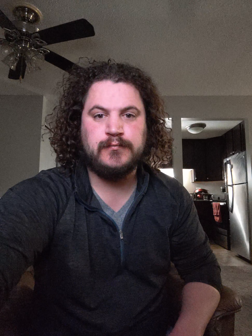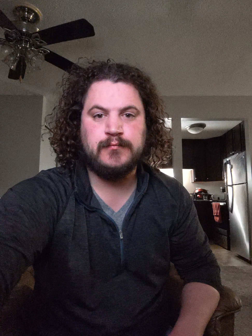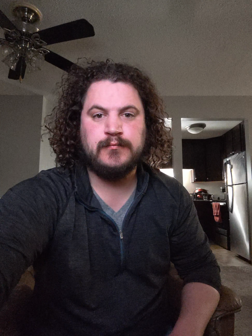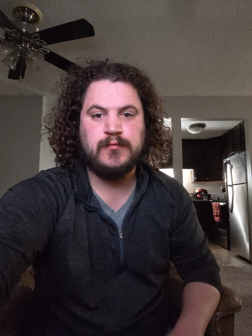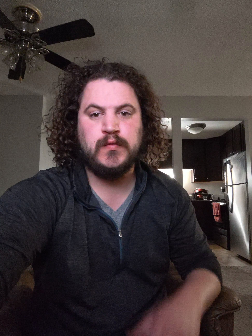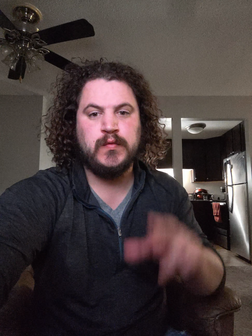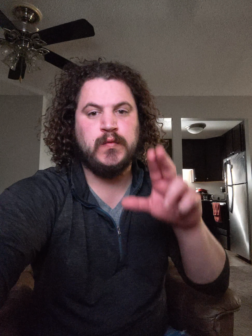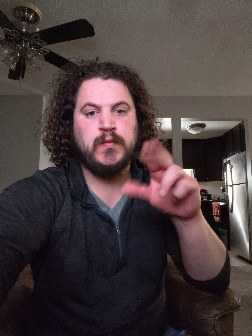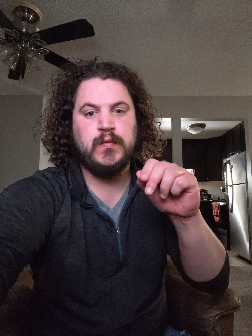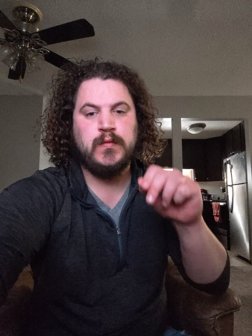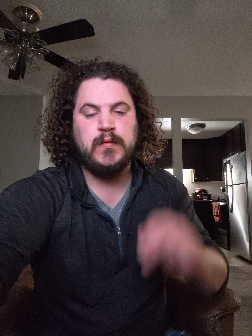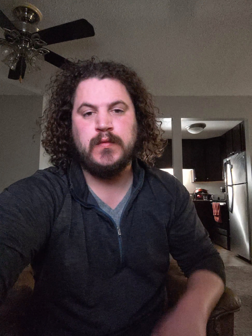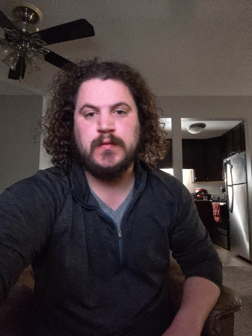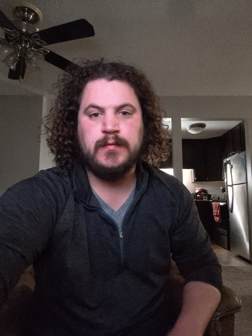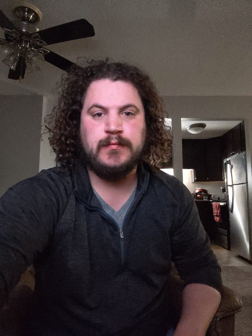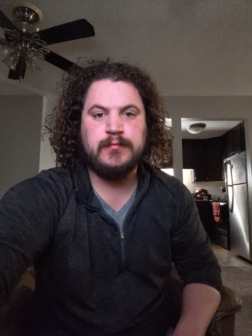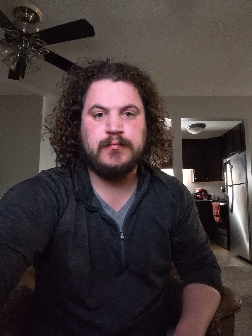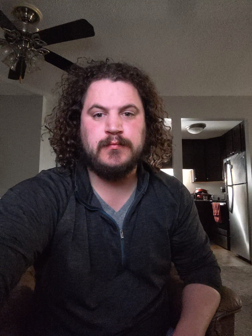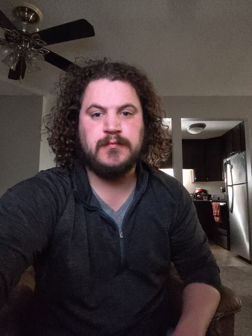no